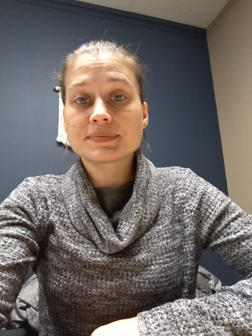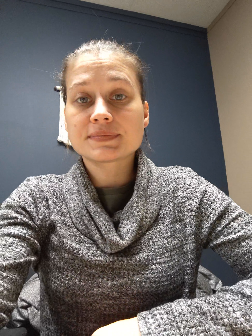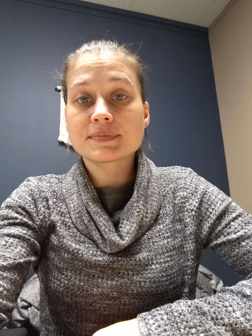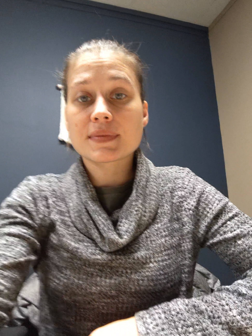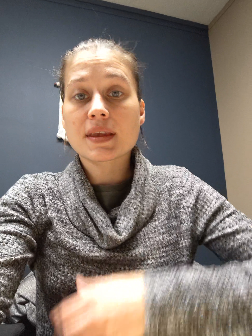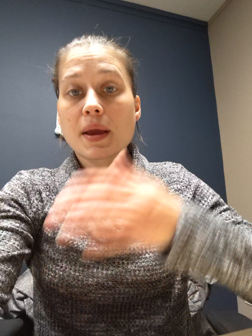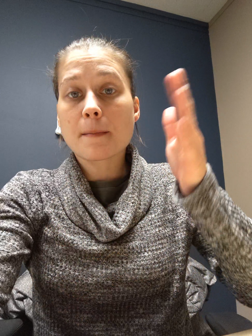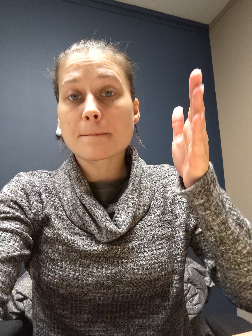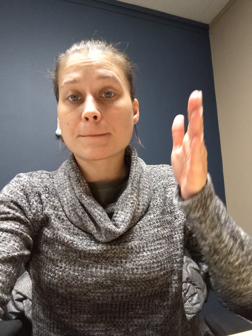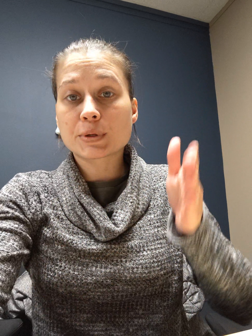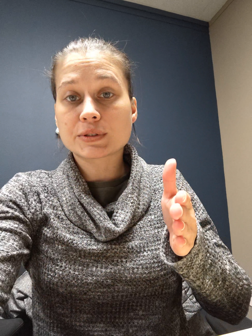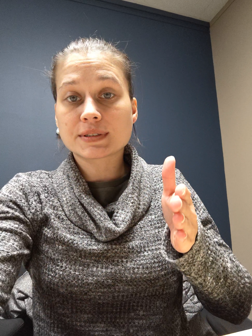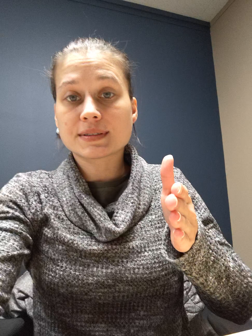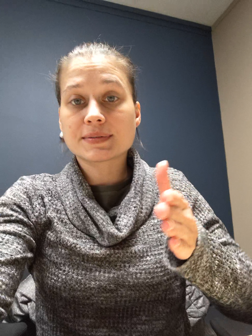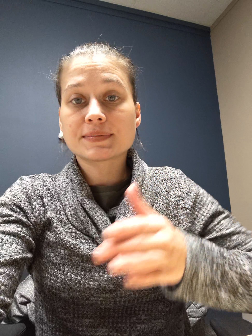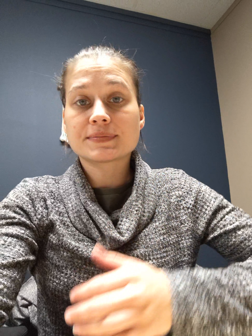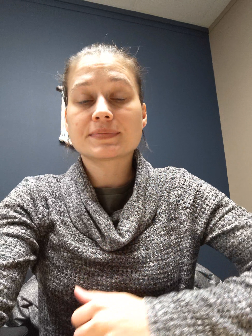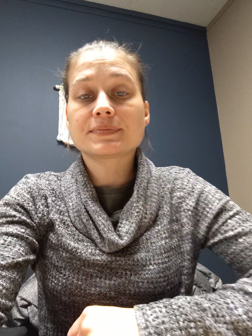person